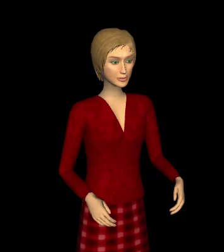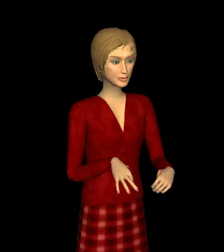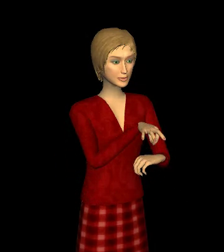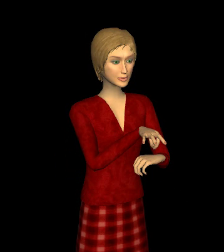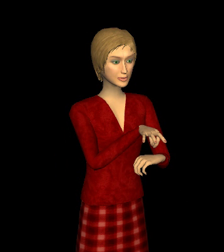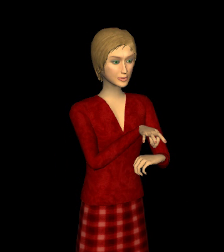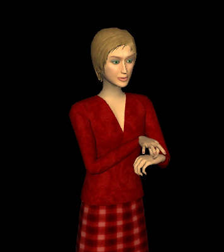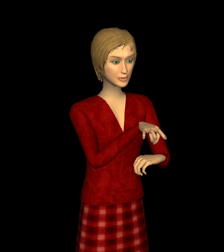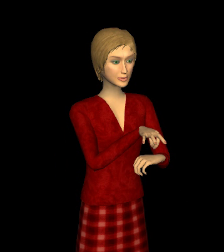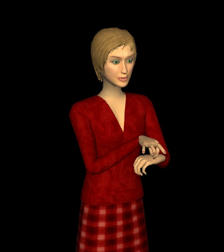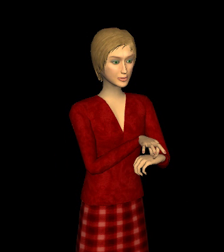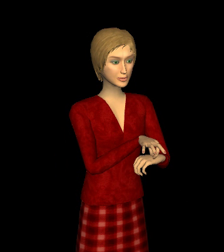مريض